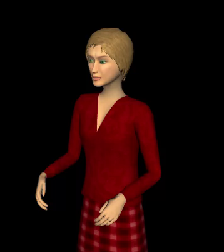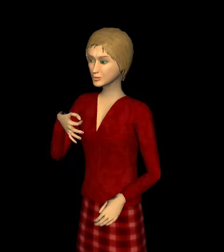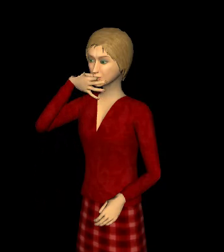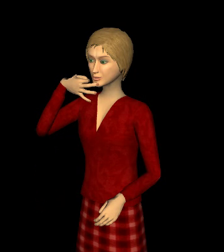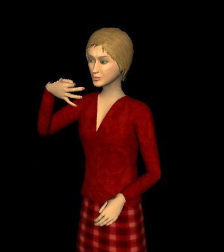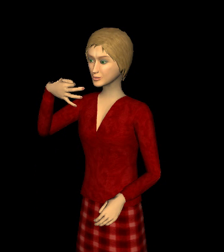يقول